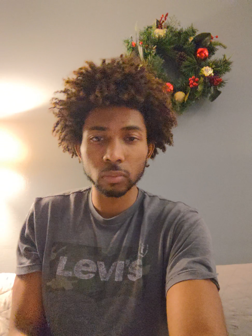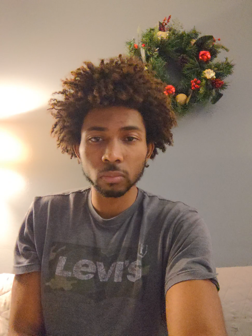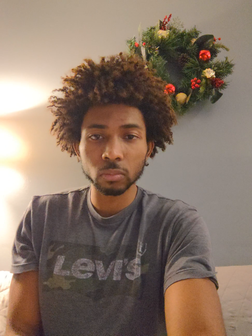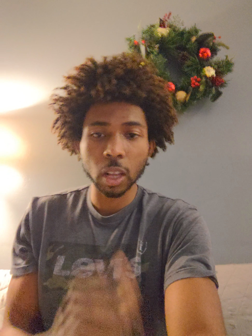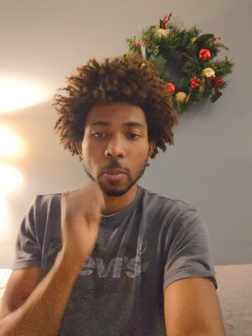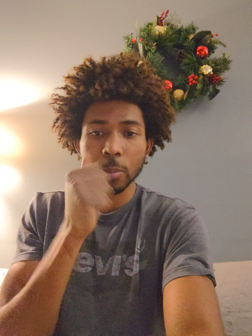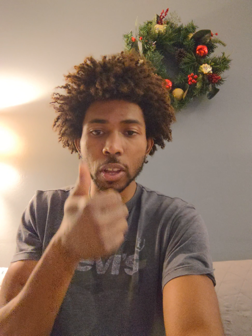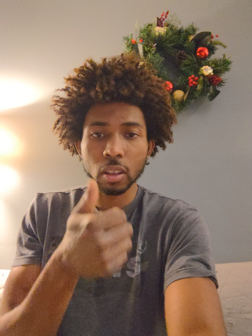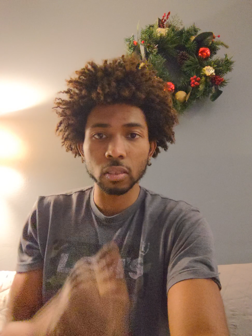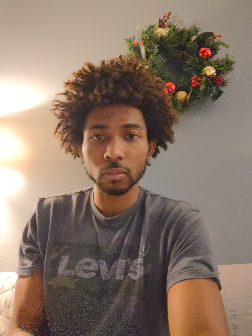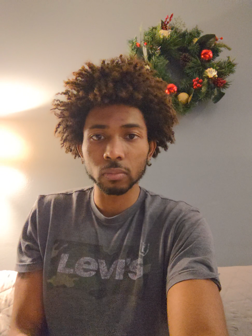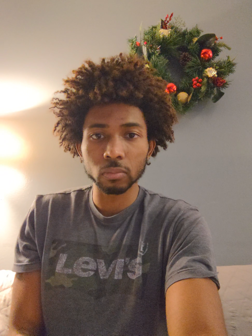tomorrow